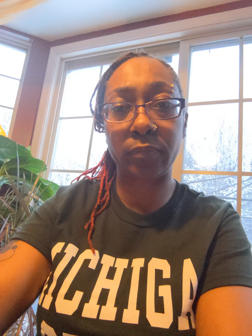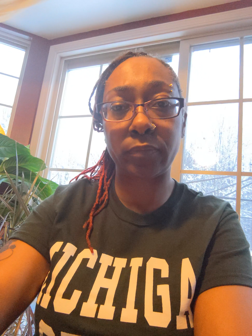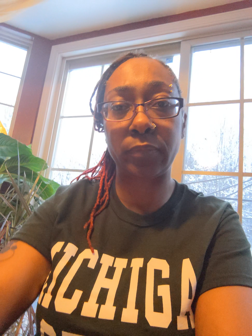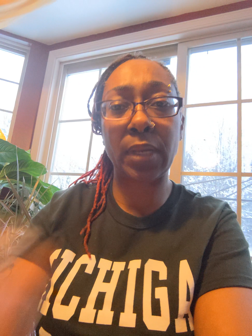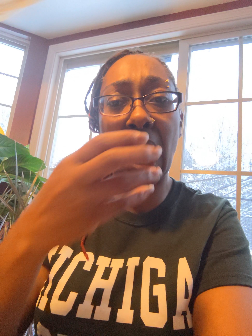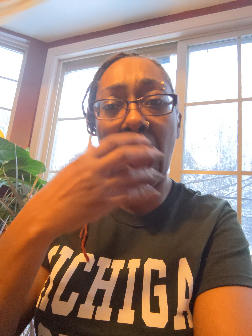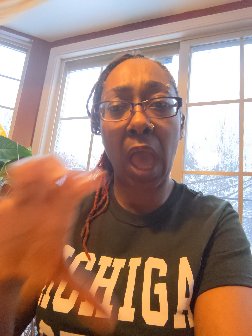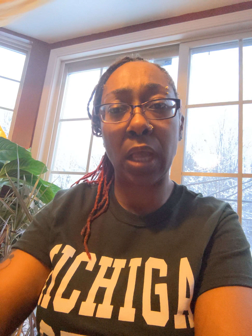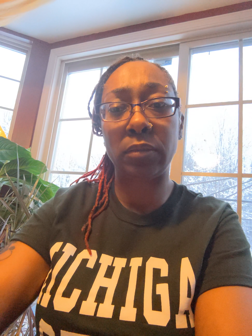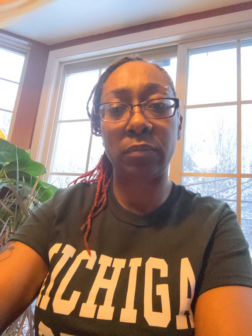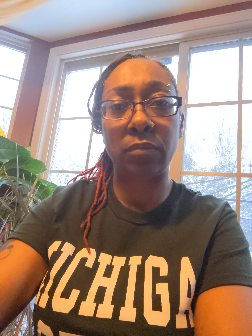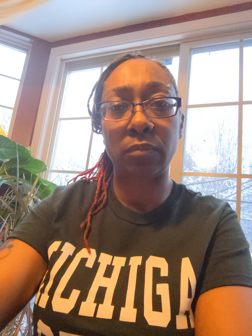hot